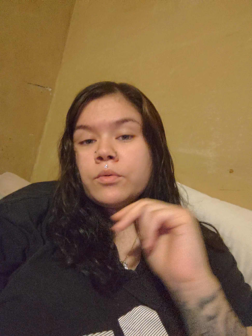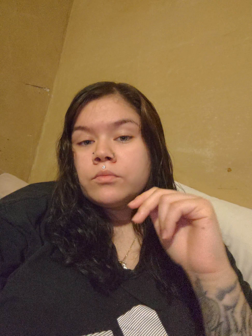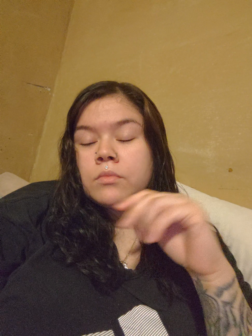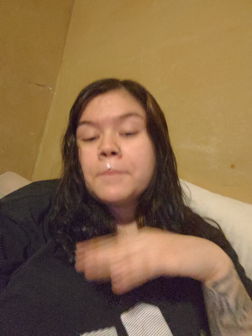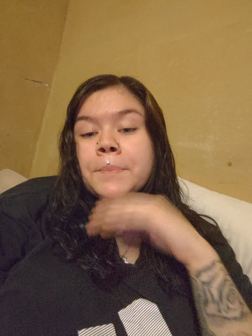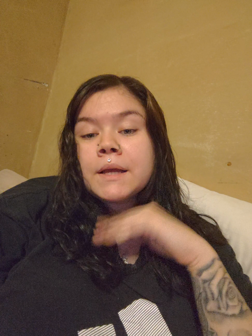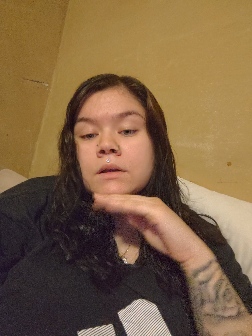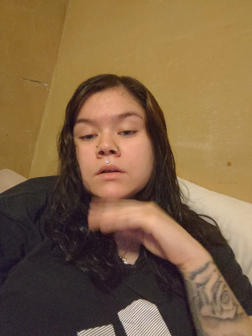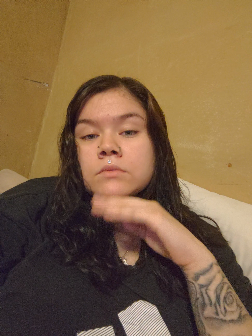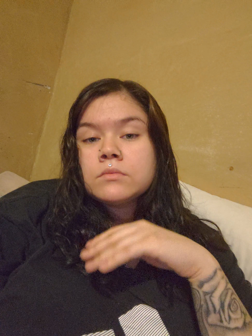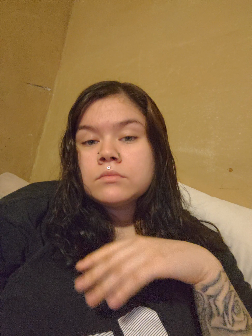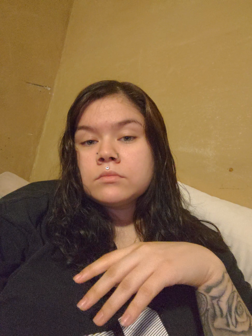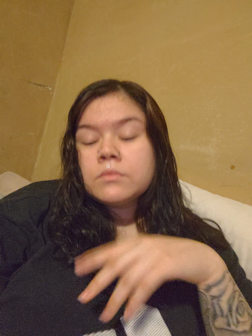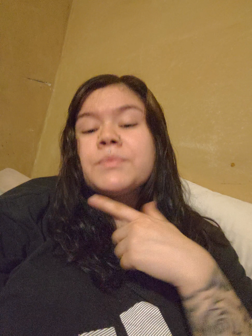pig